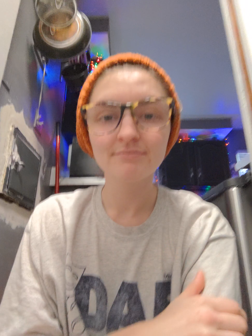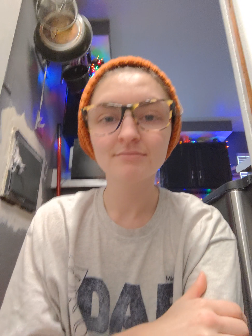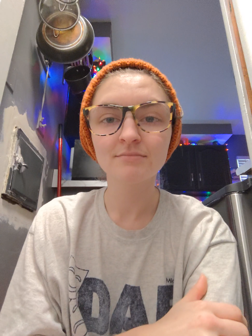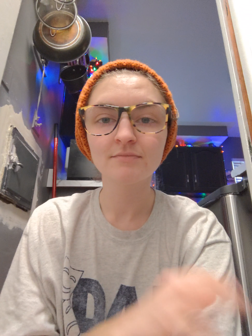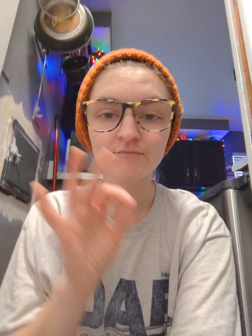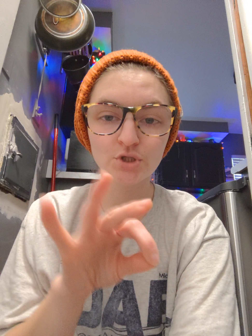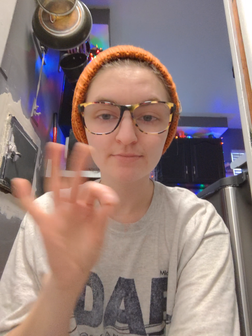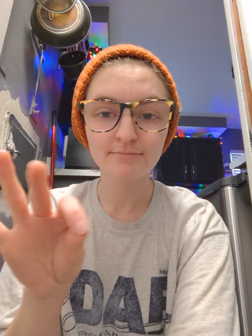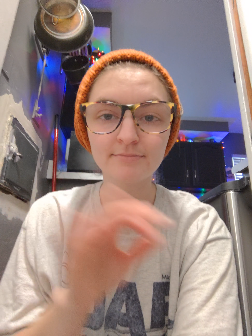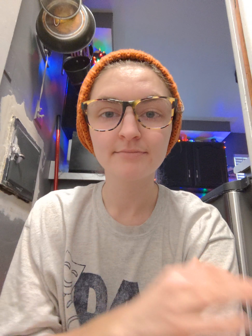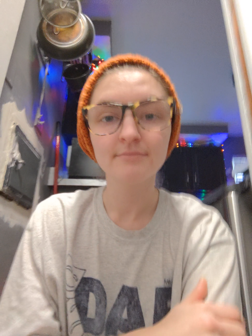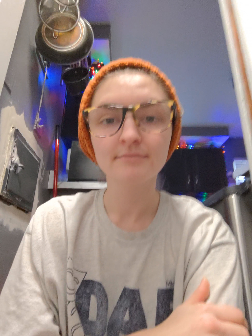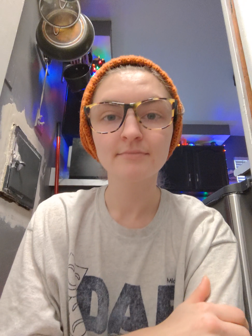french fries